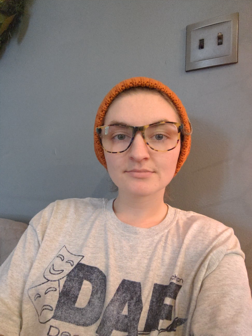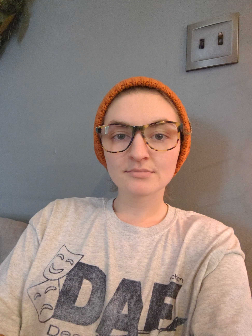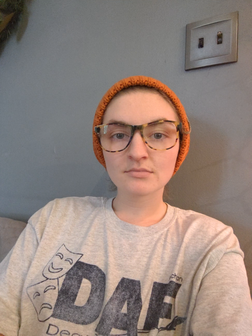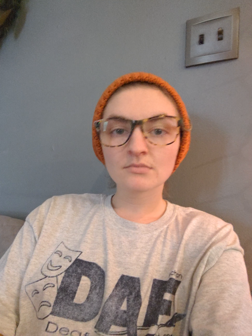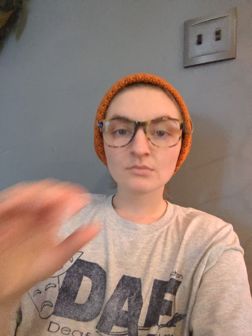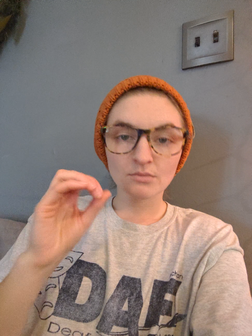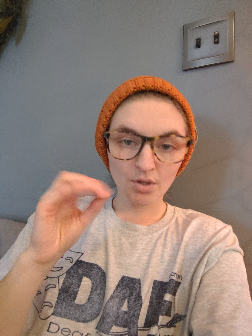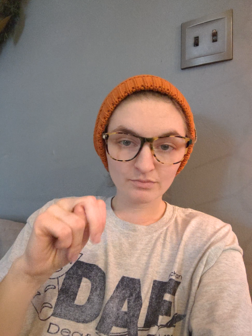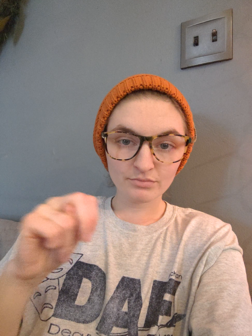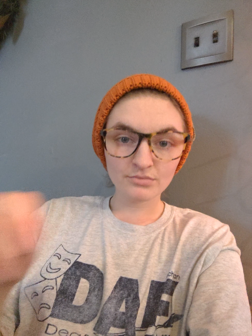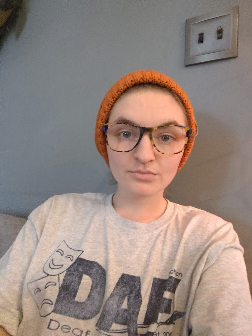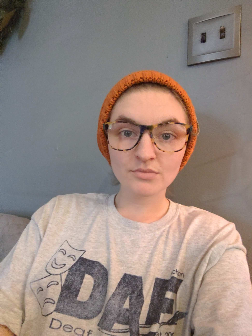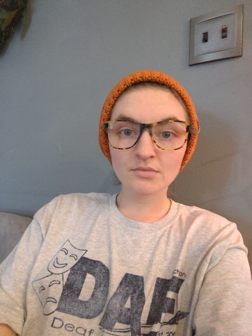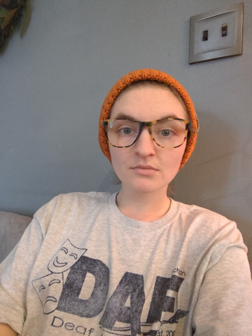on